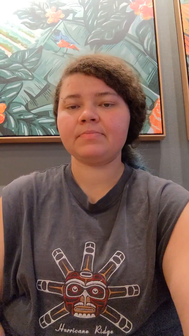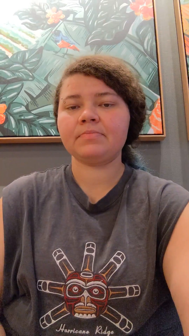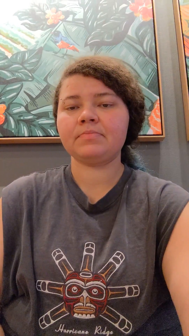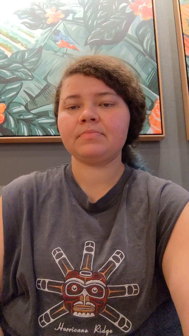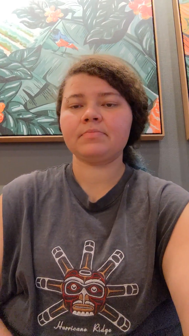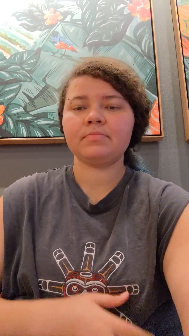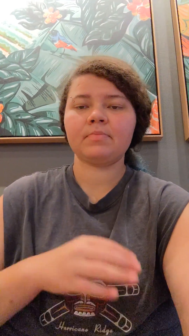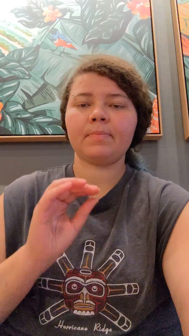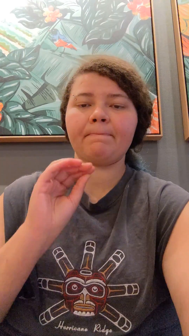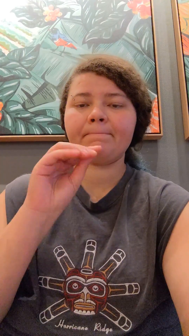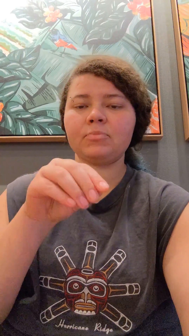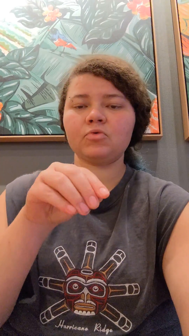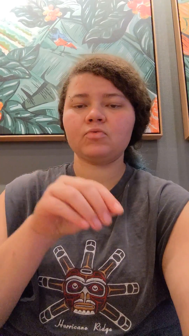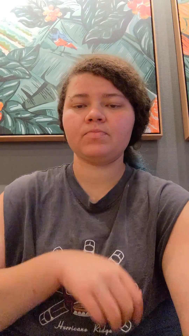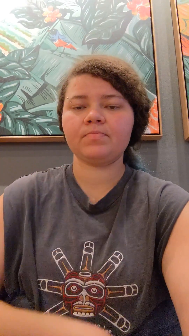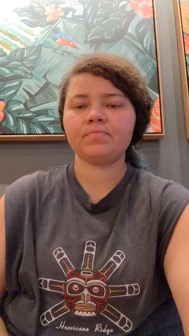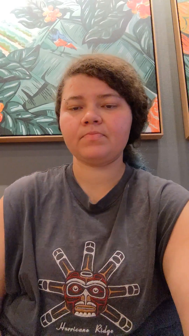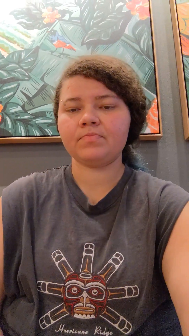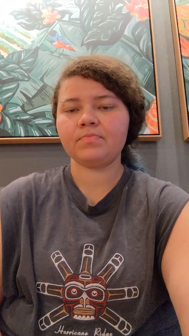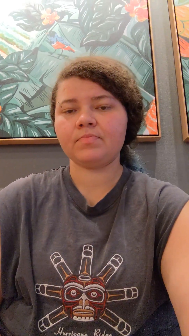put